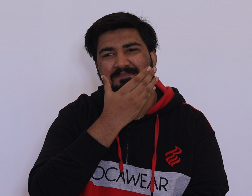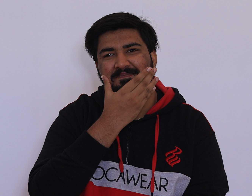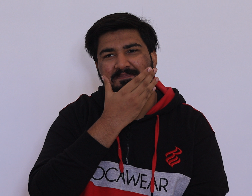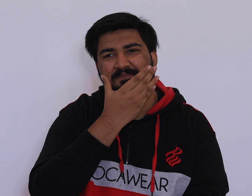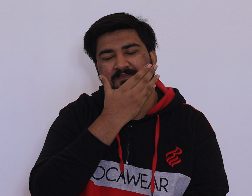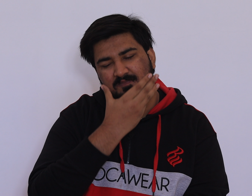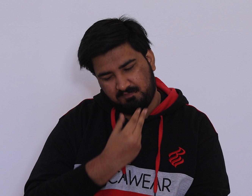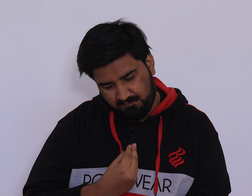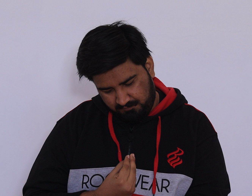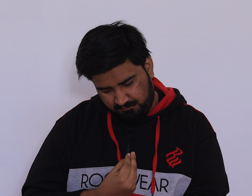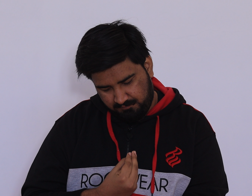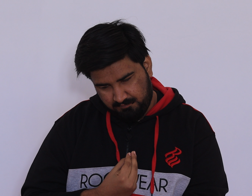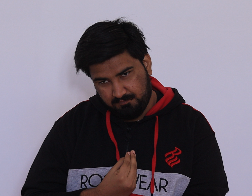sad